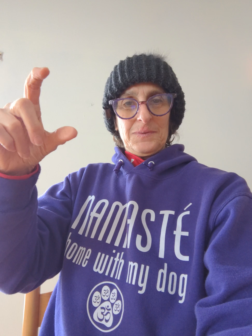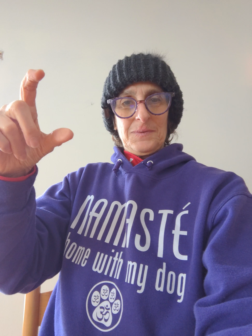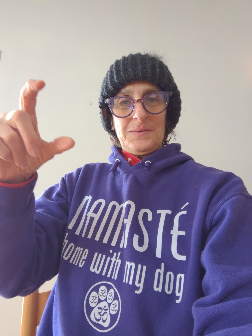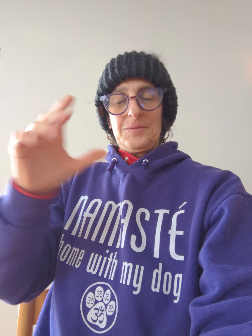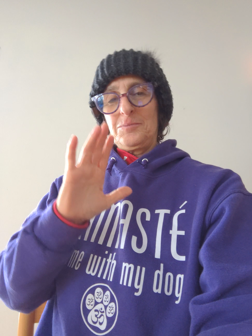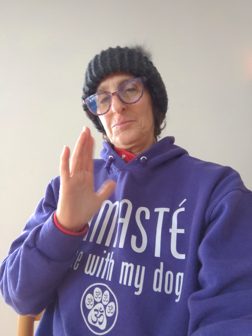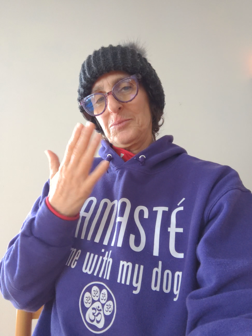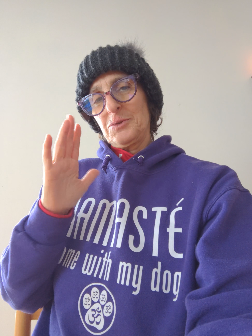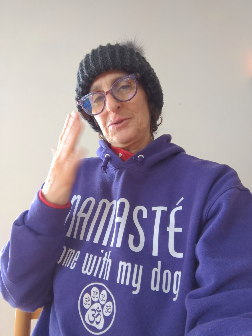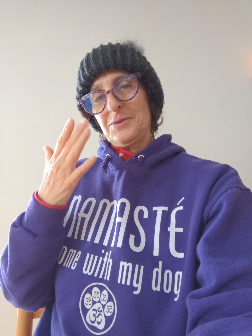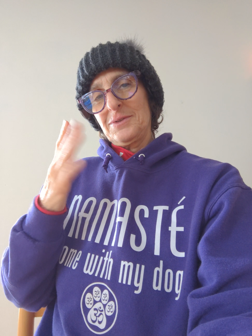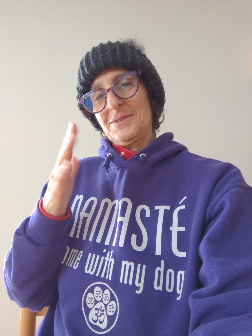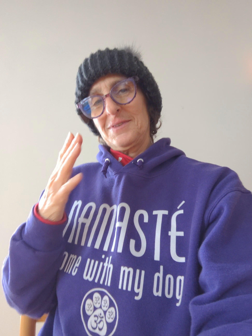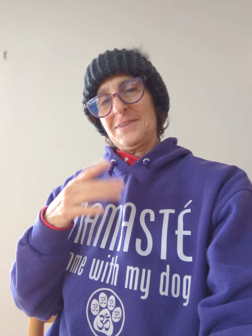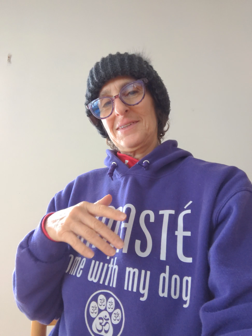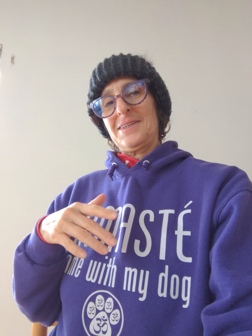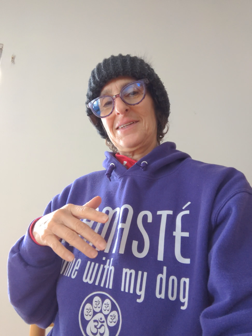book